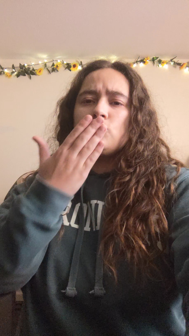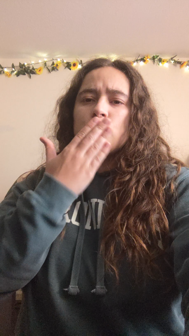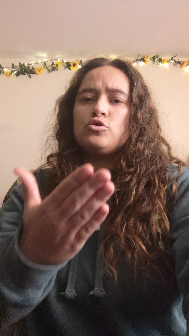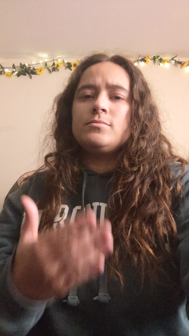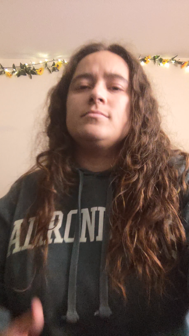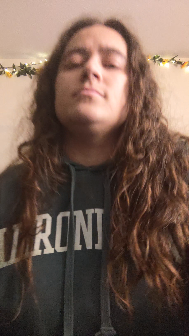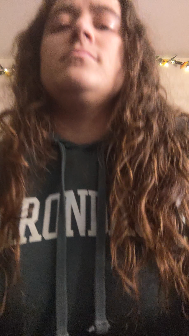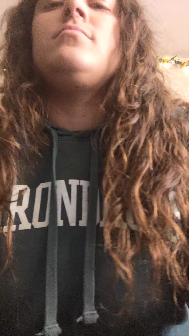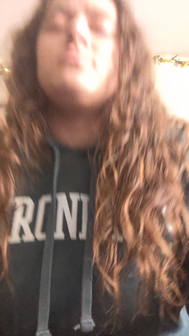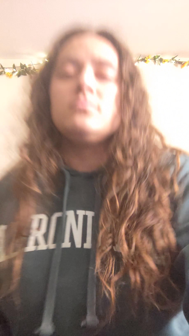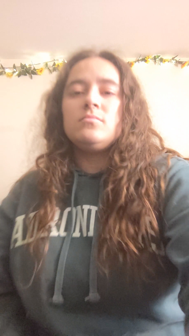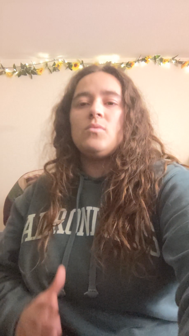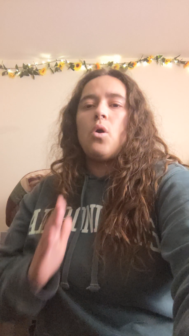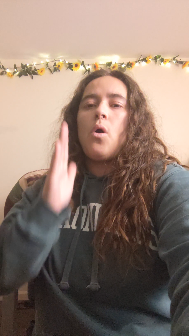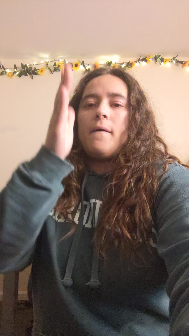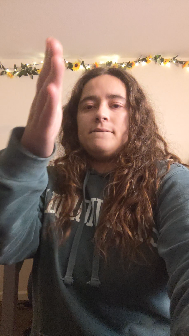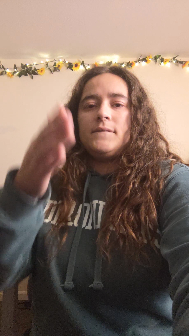over